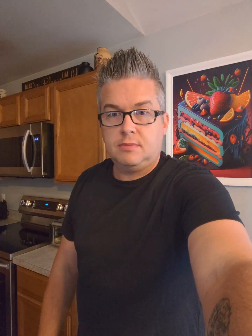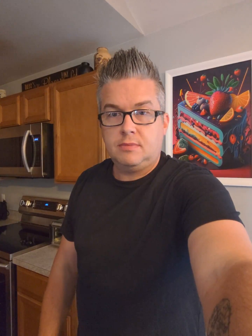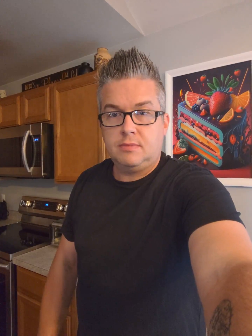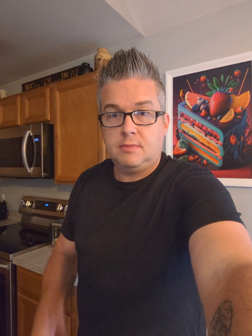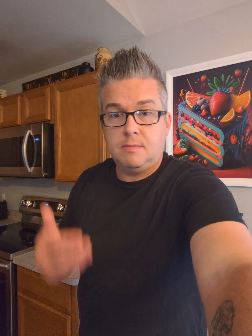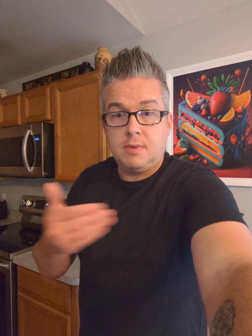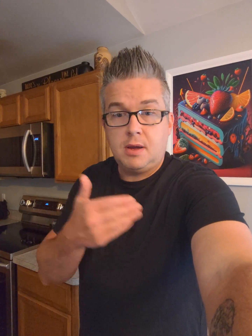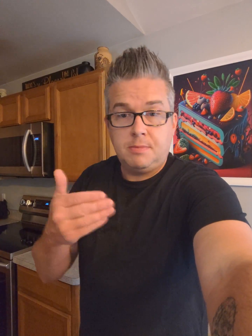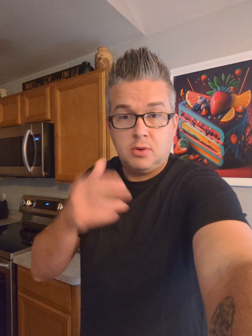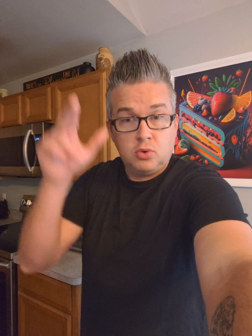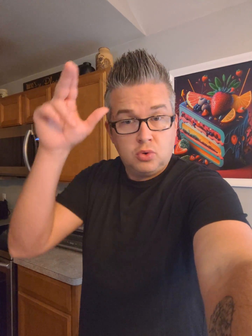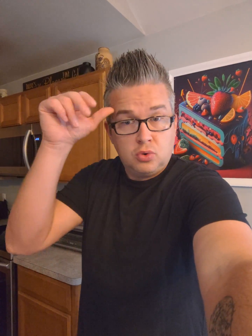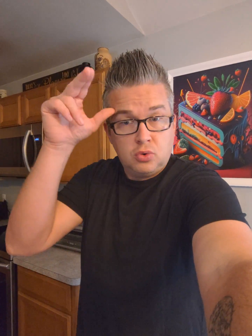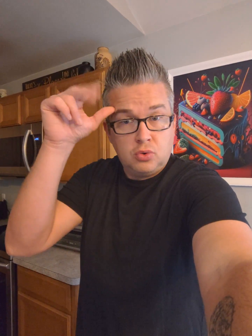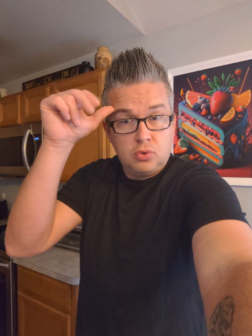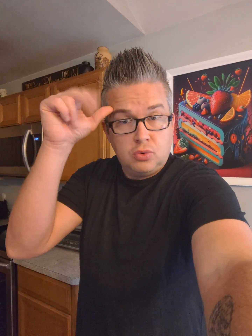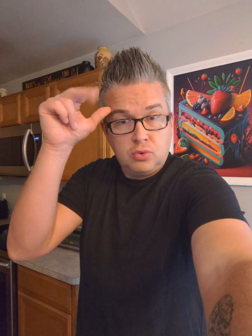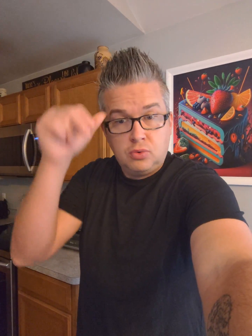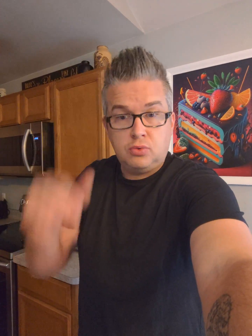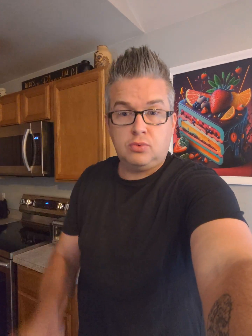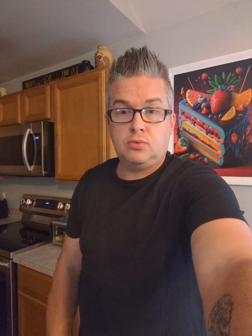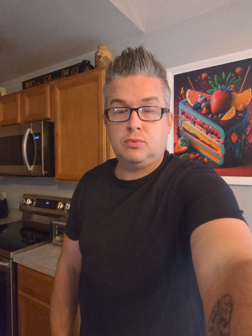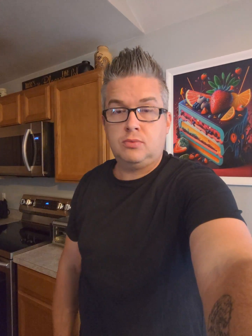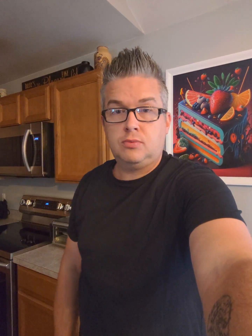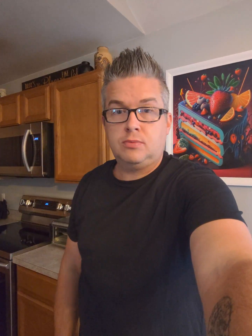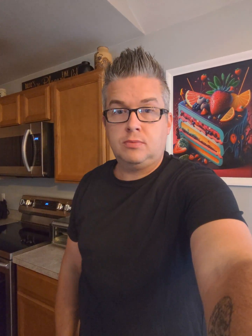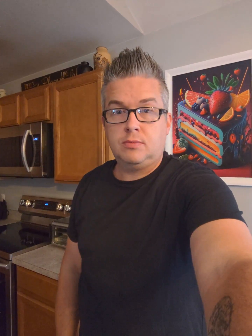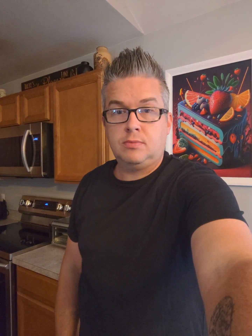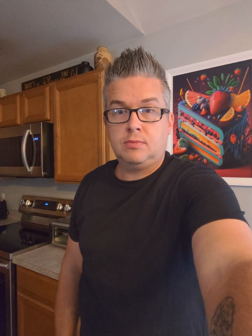pony